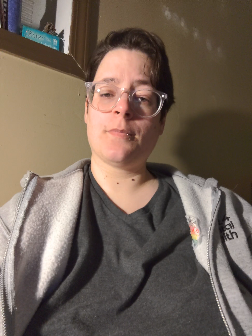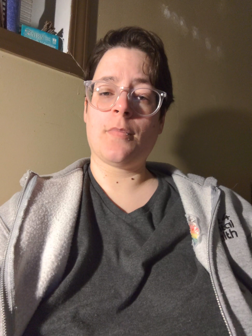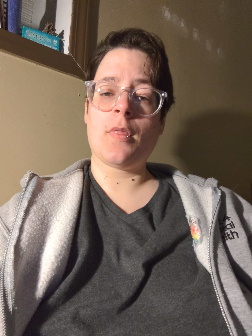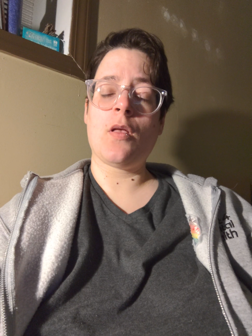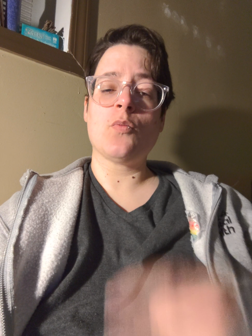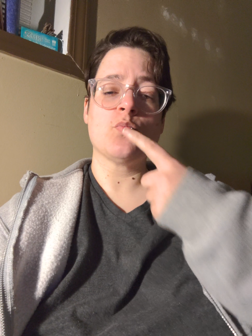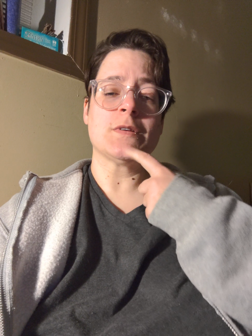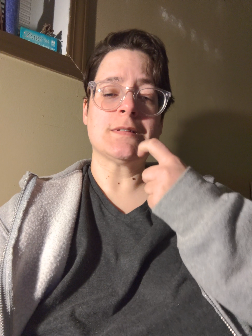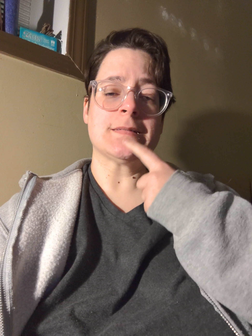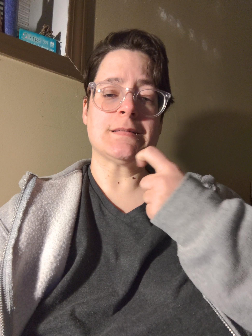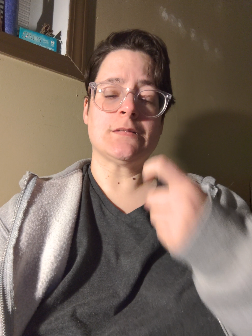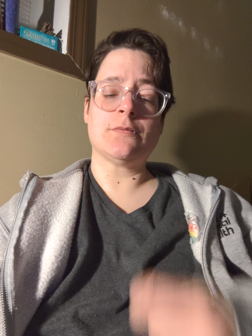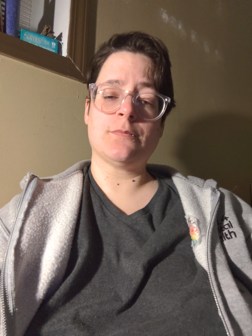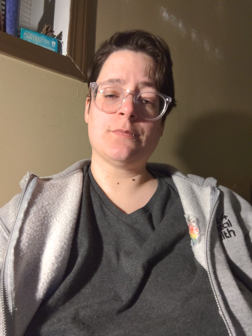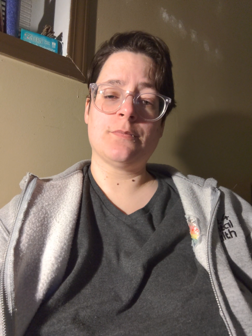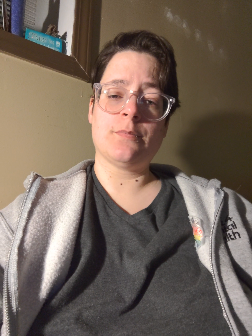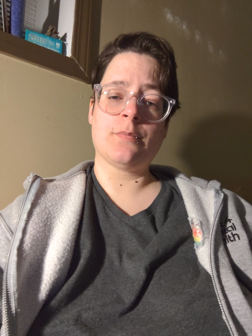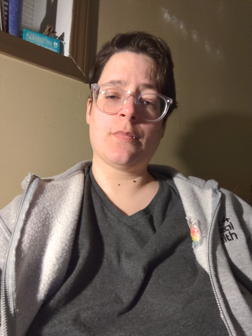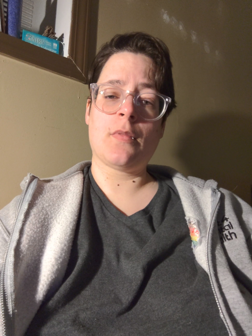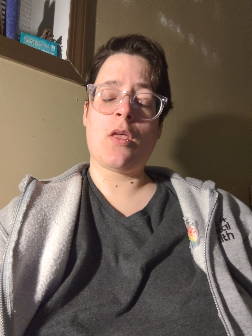red